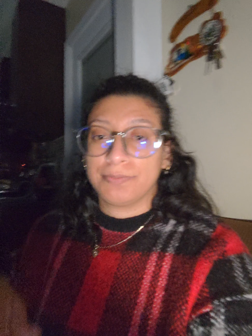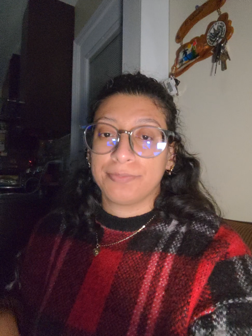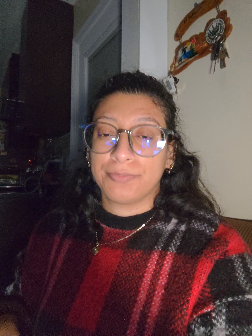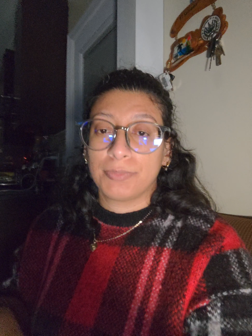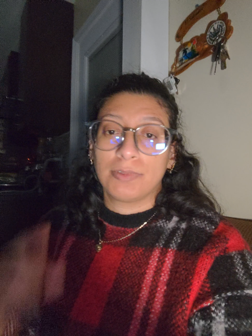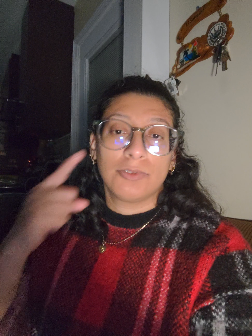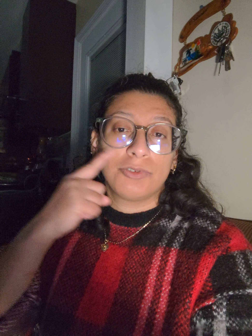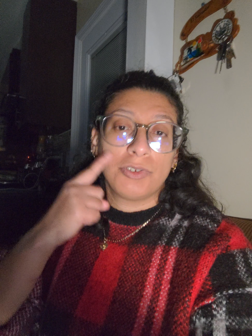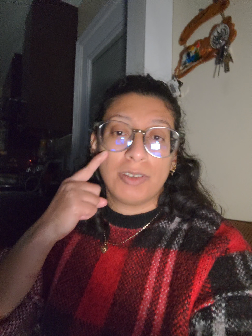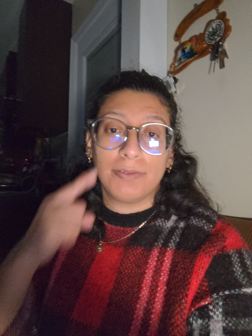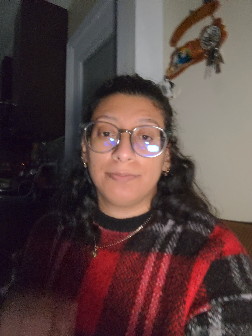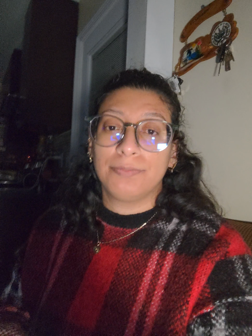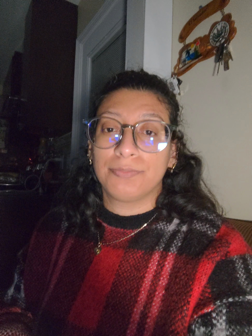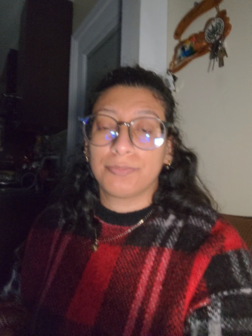cheek